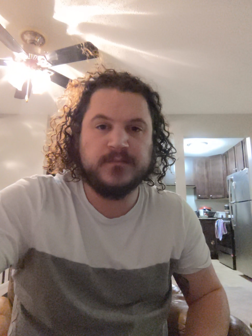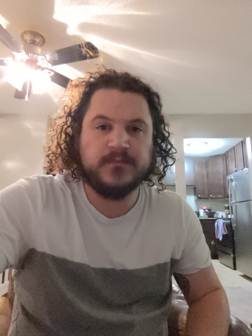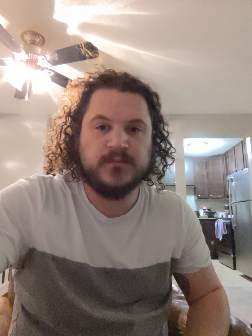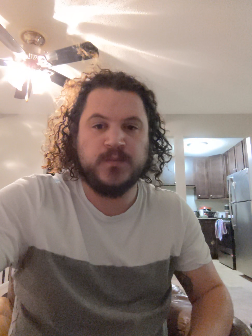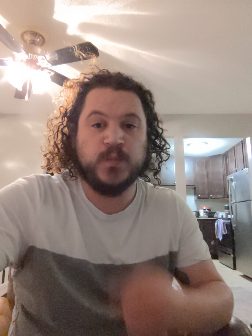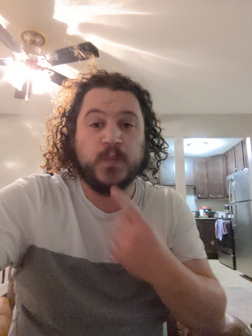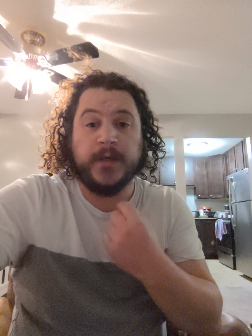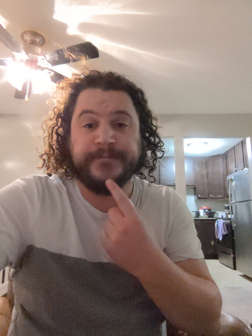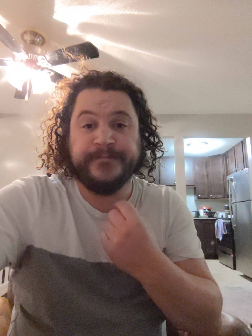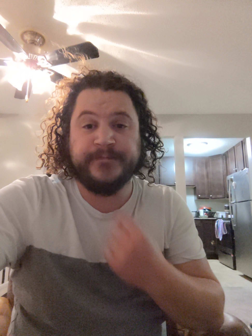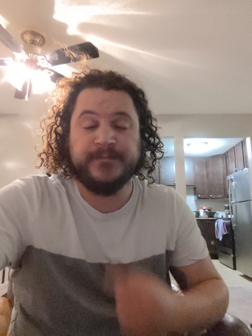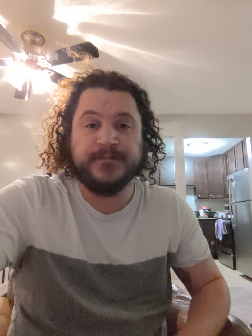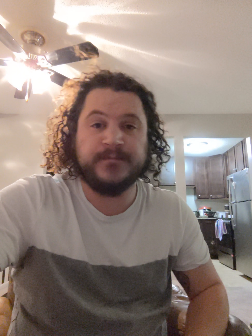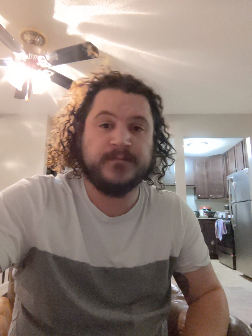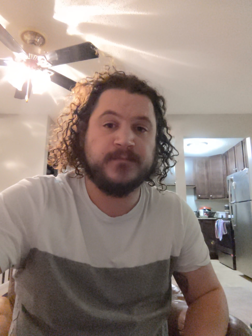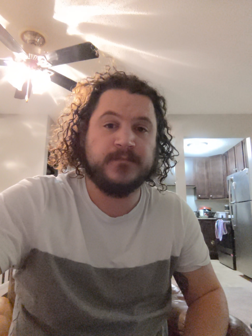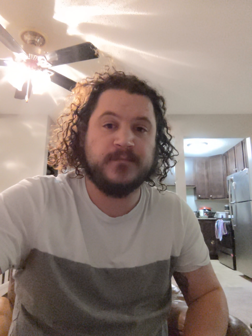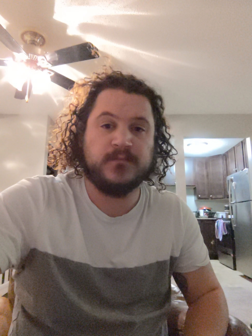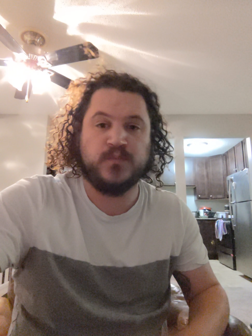red